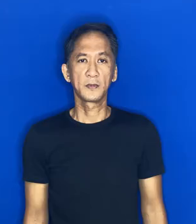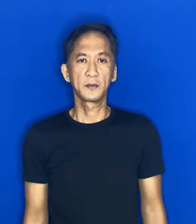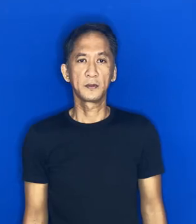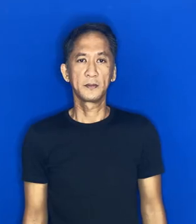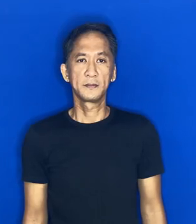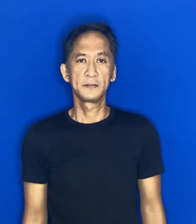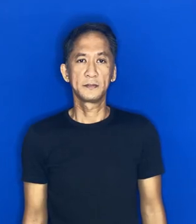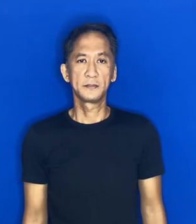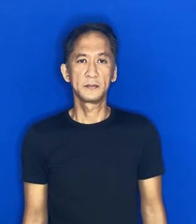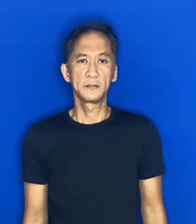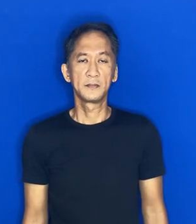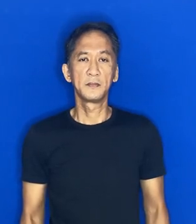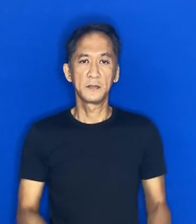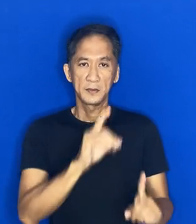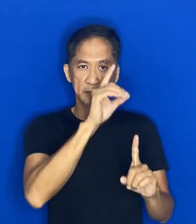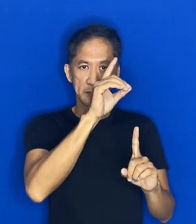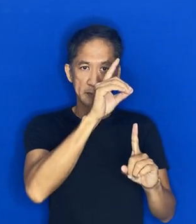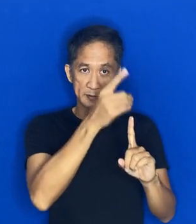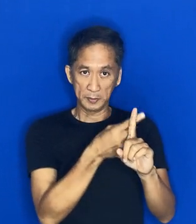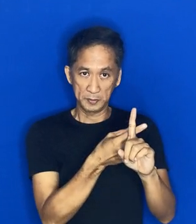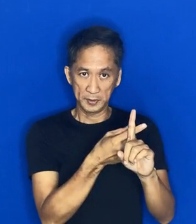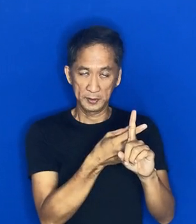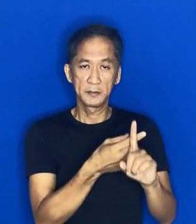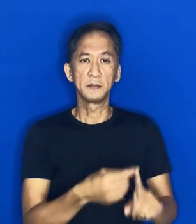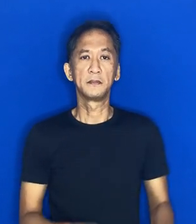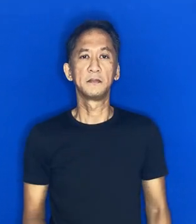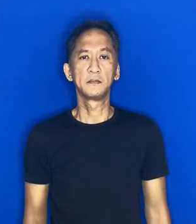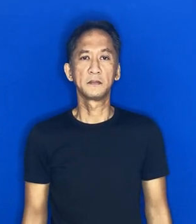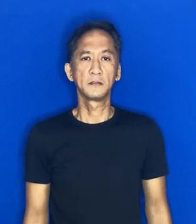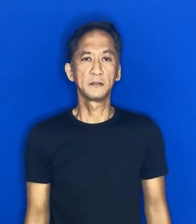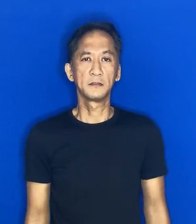december